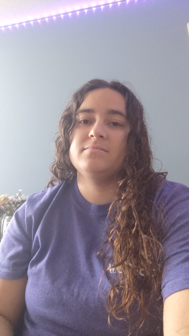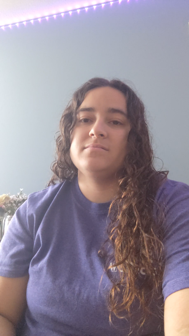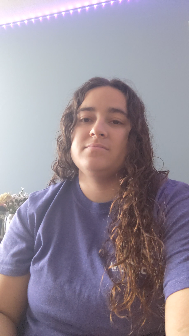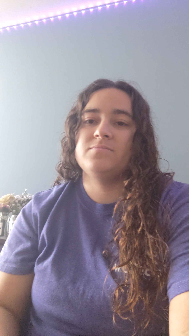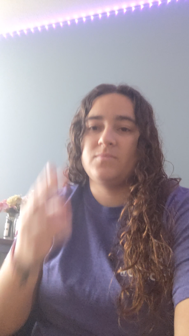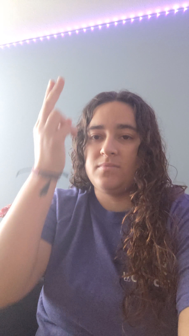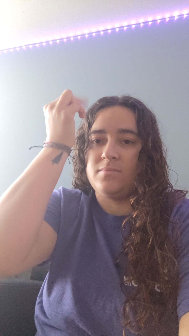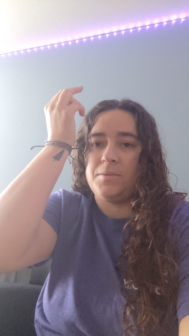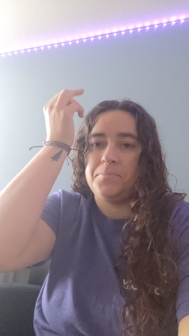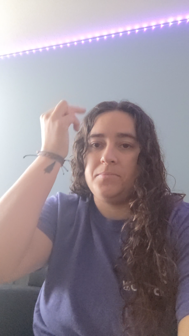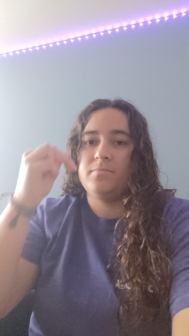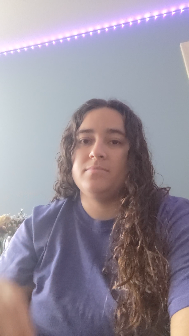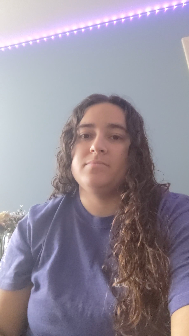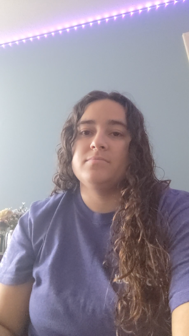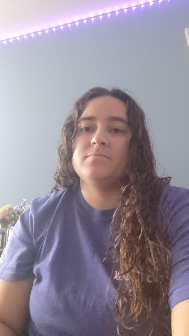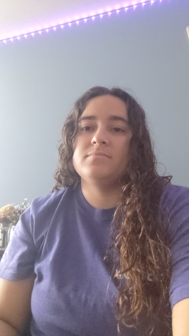rabbit